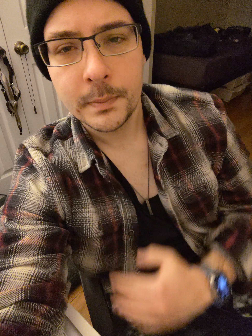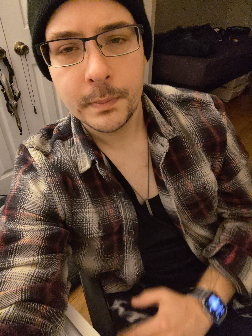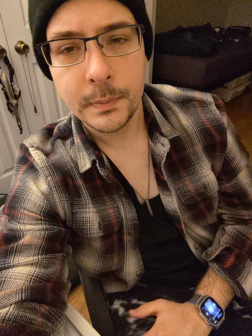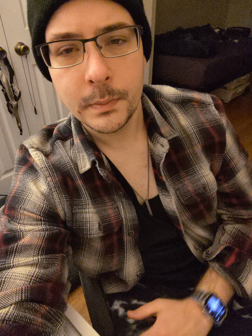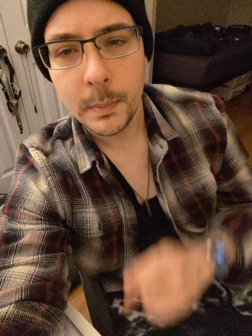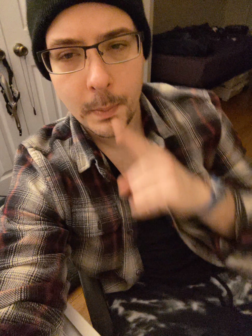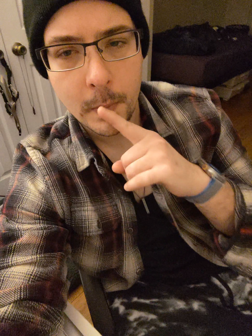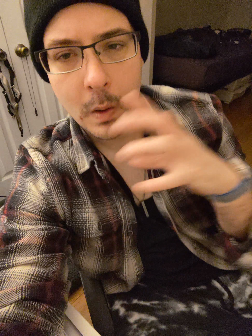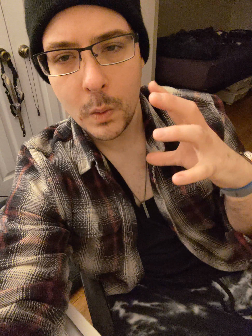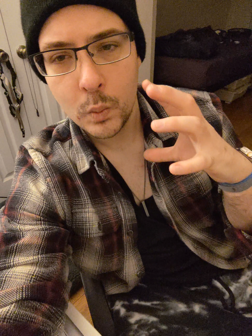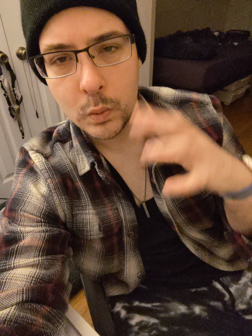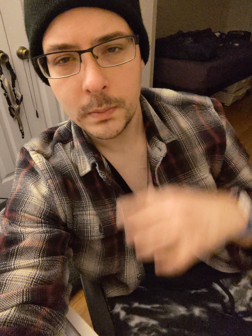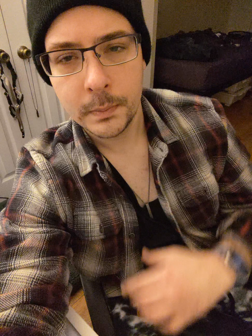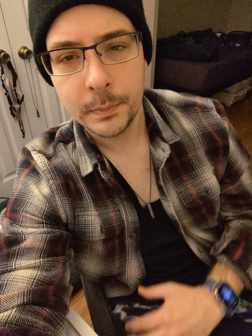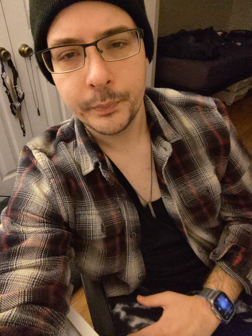balloon